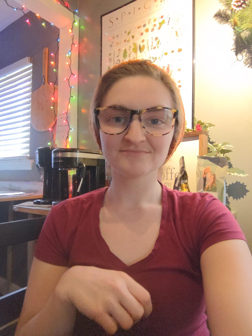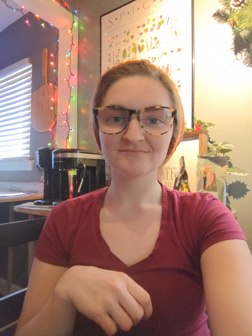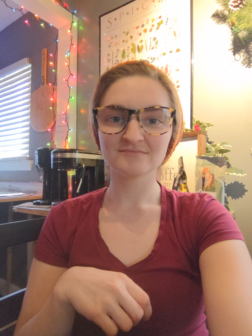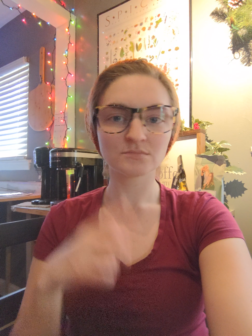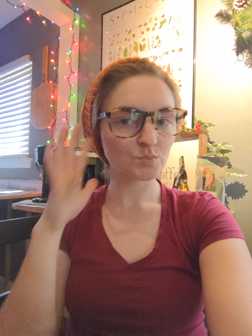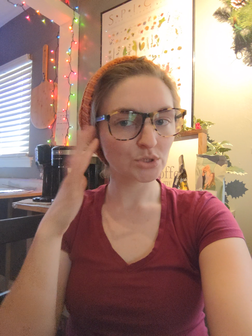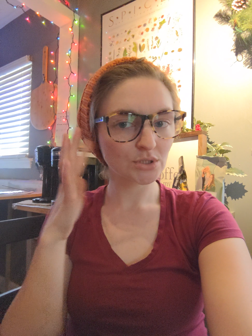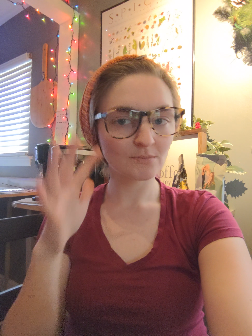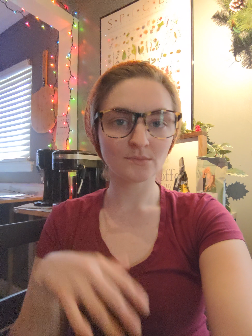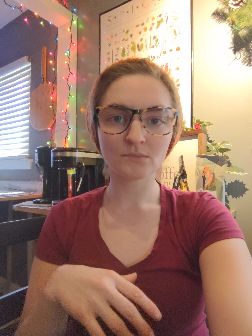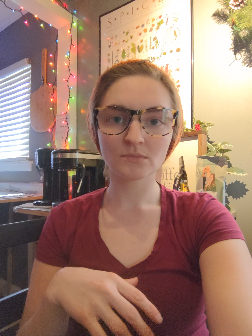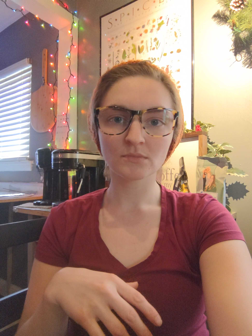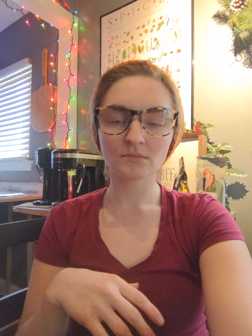noisy